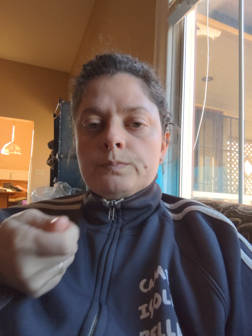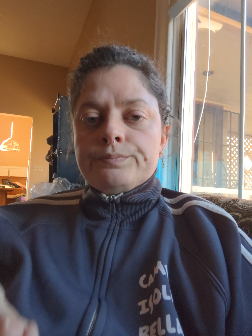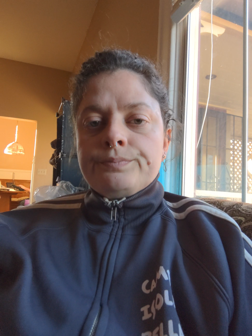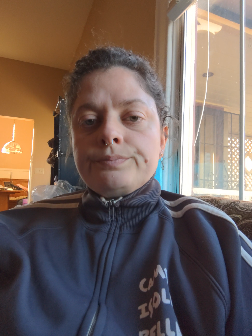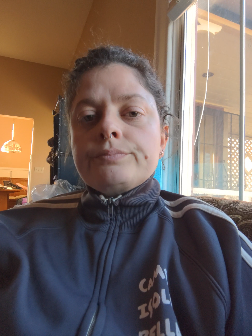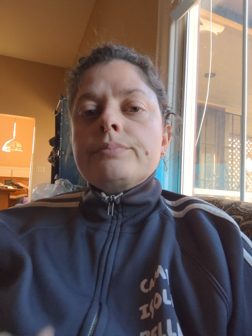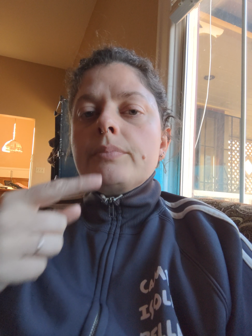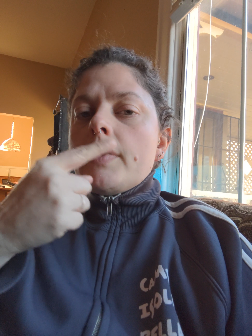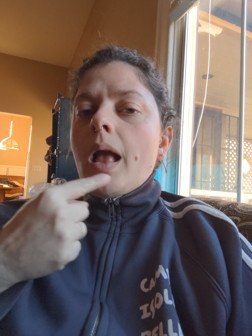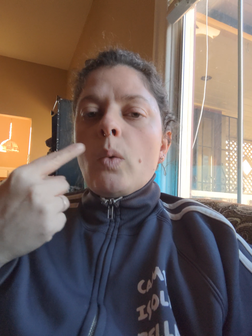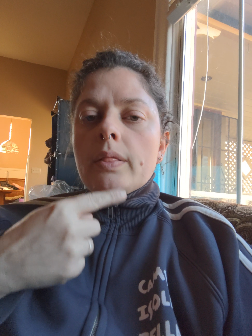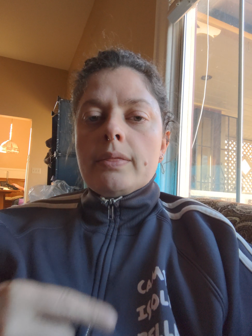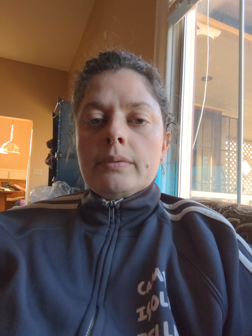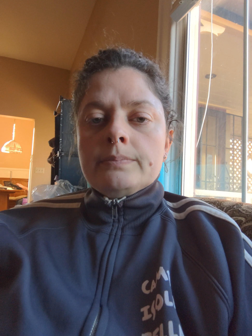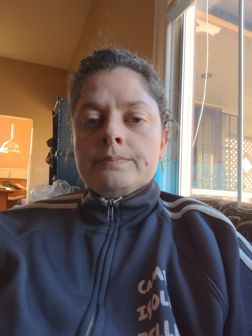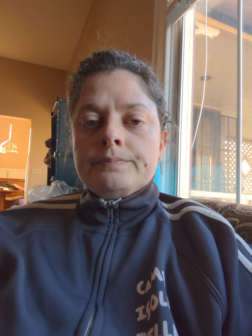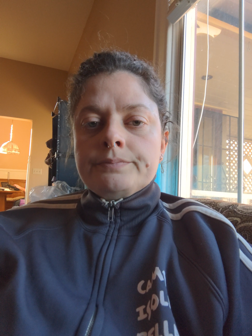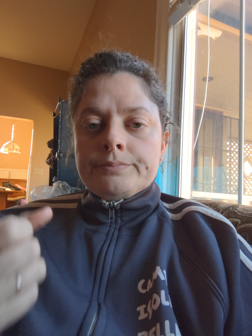mouth